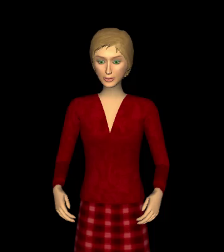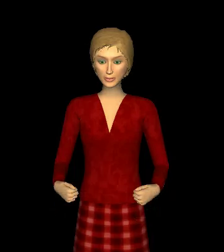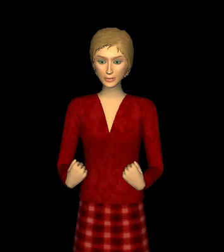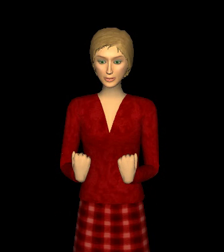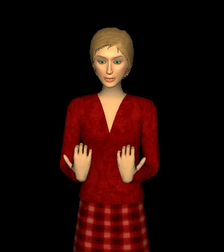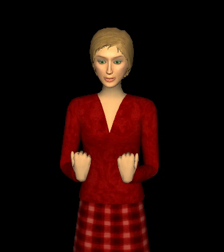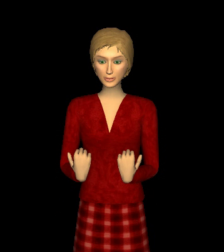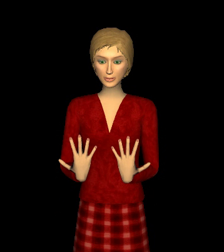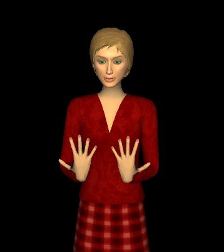كم